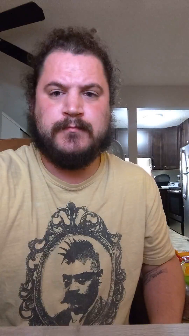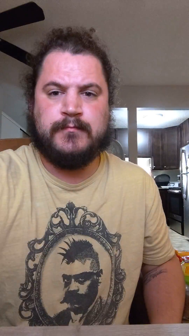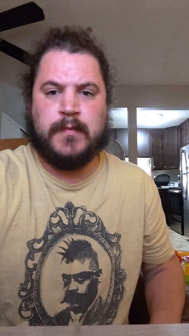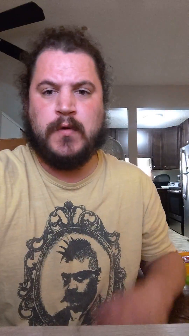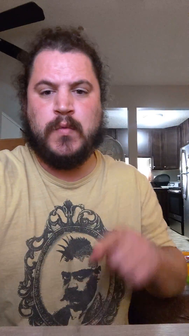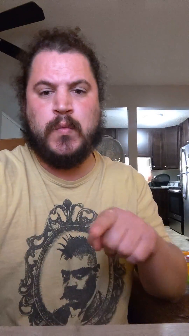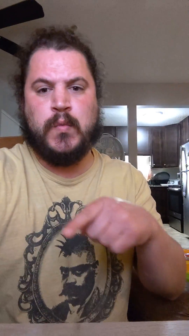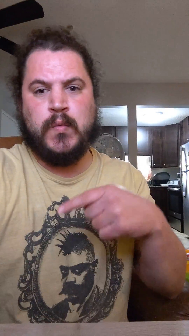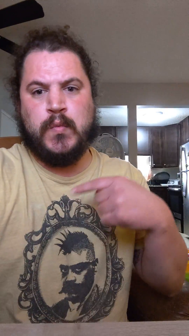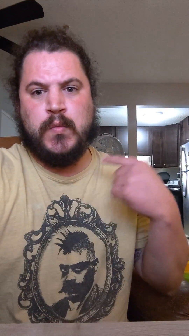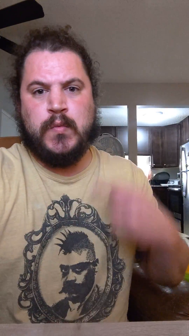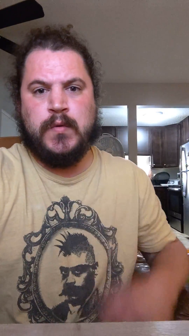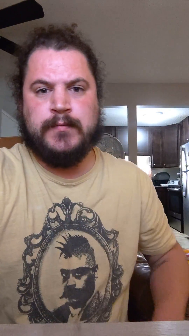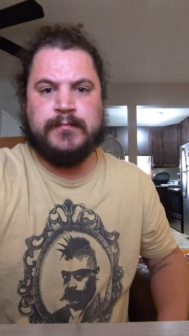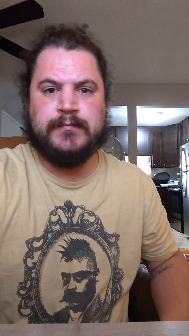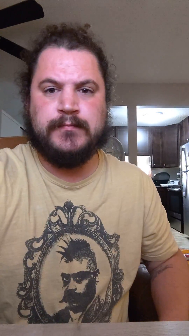long